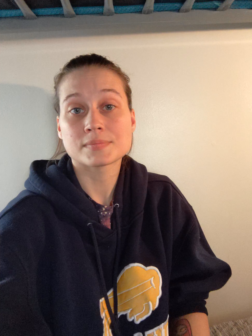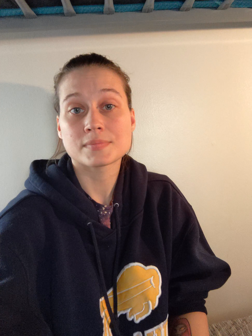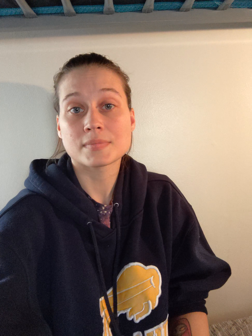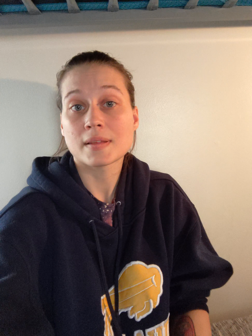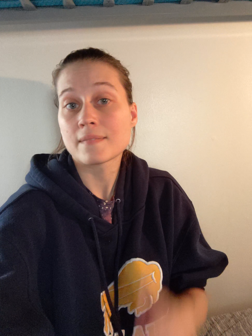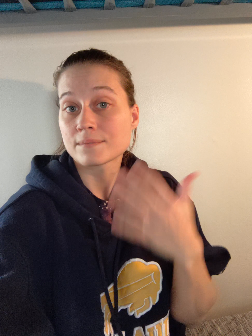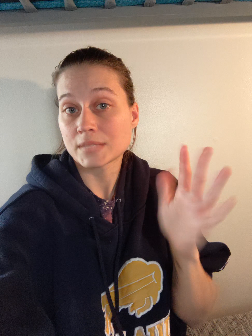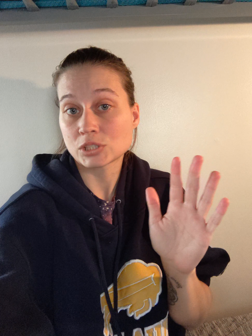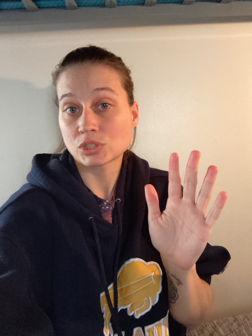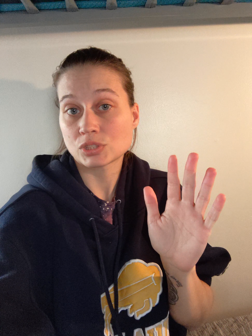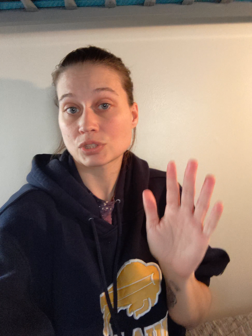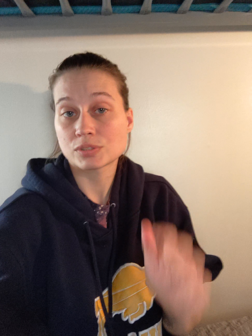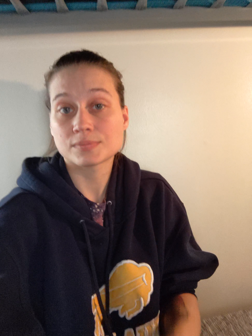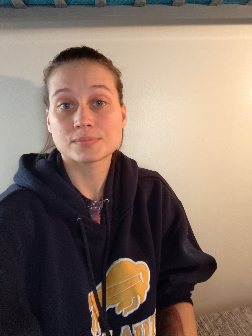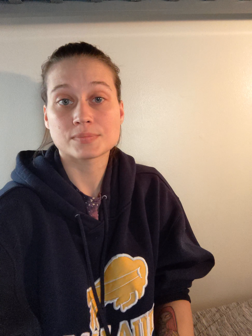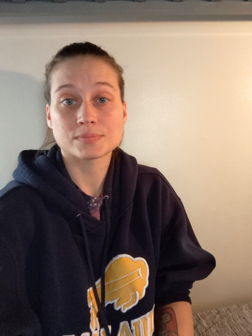finish